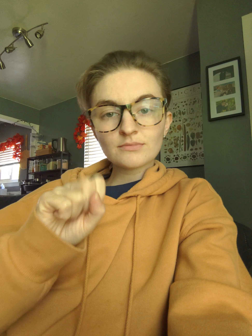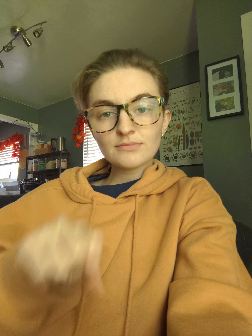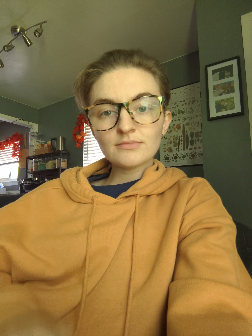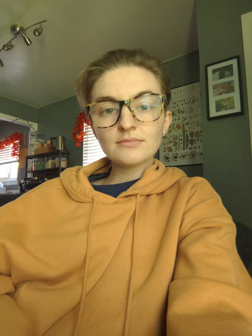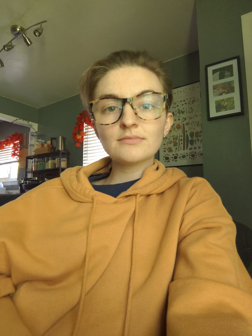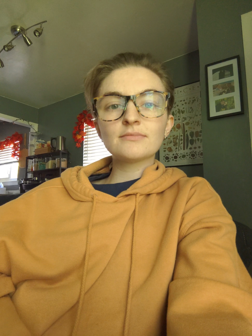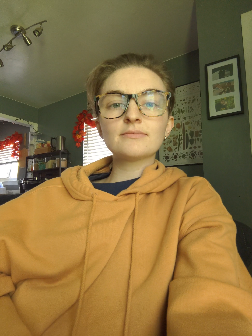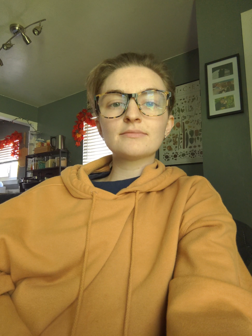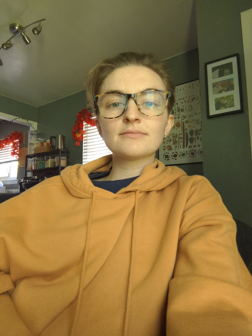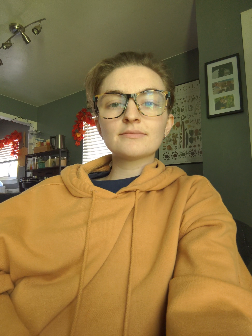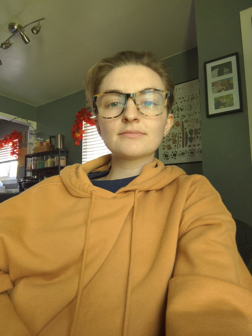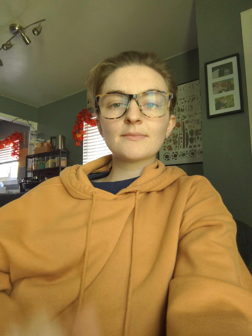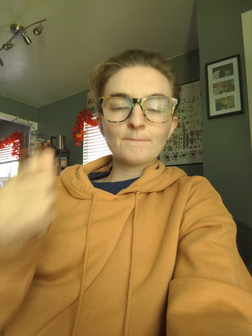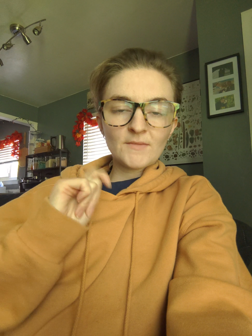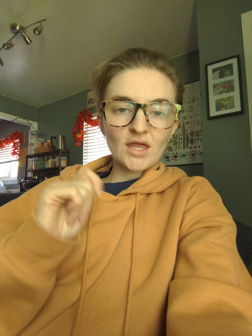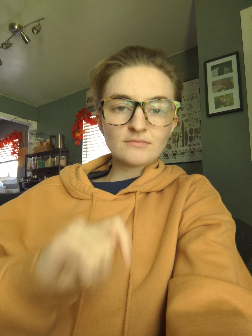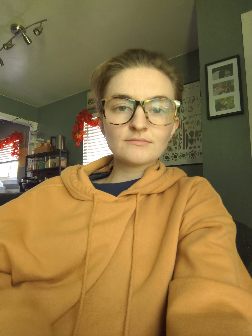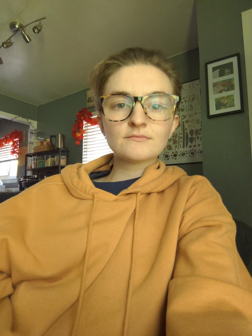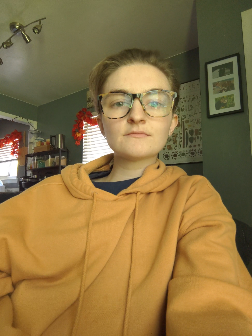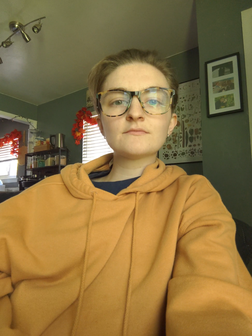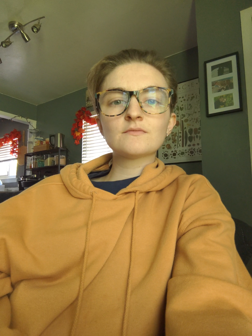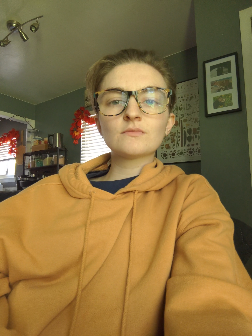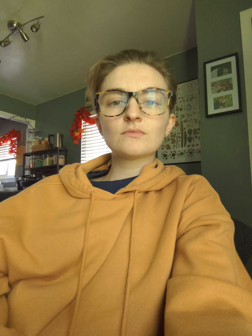bathroom